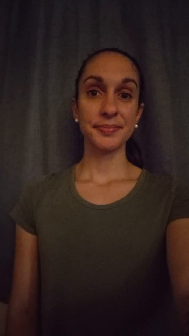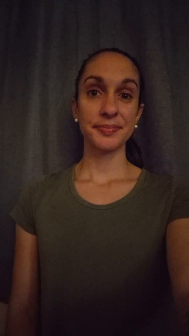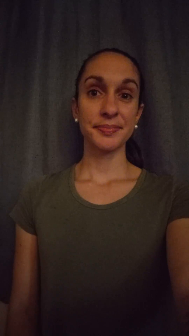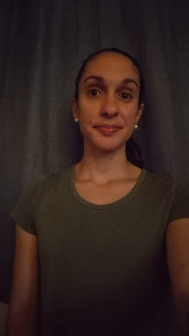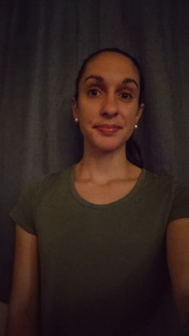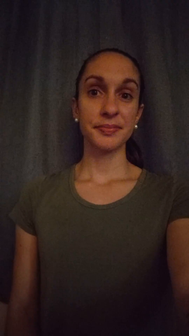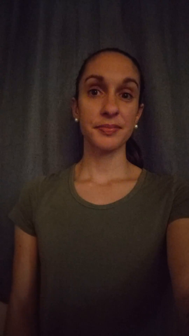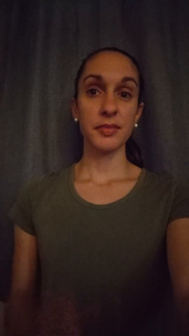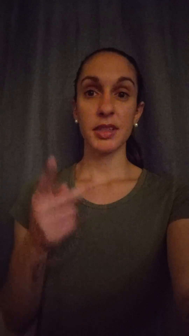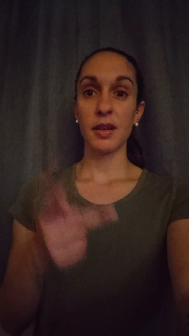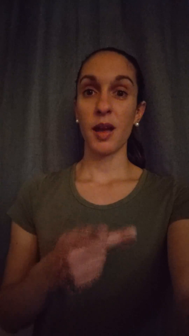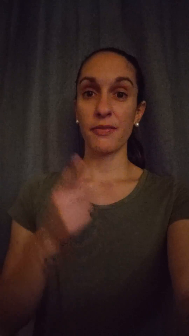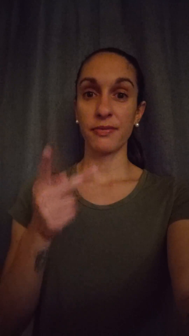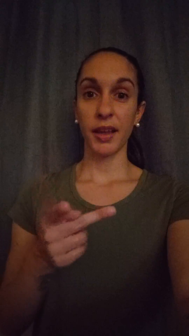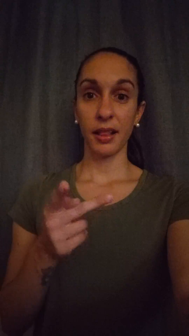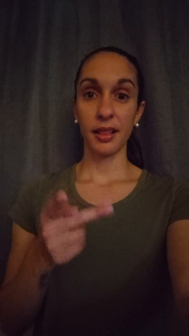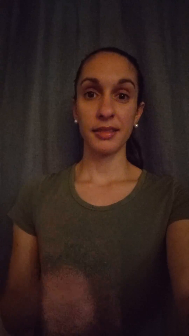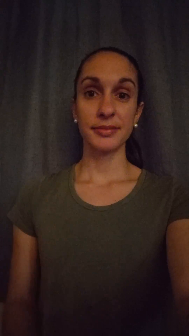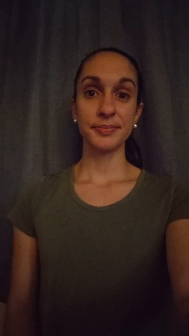careful